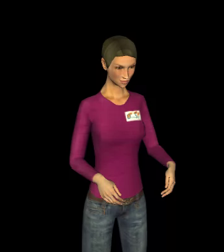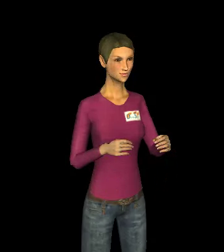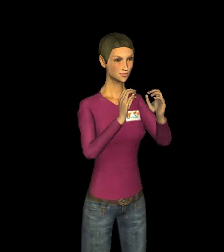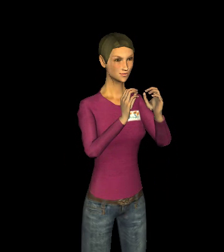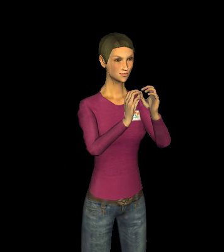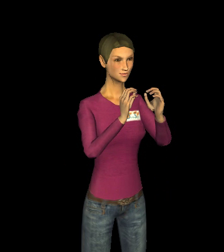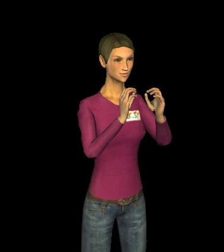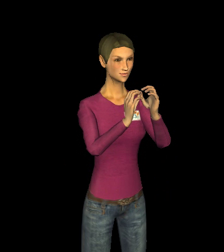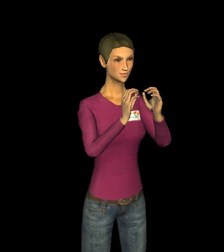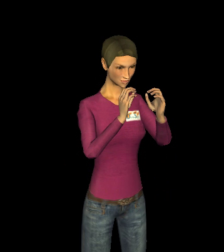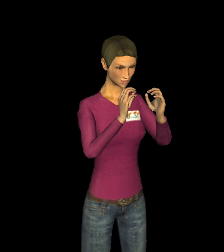فهم